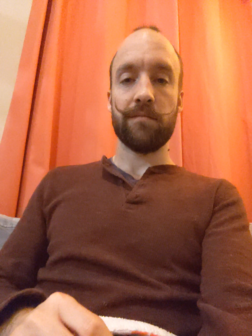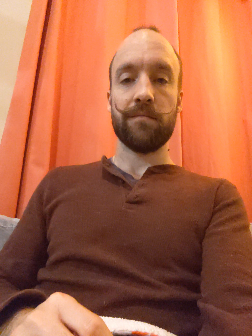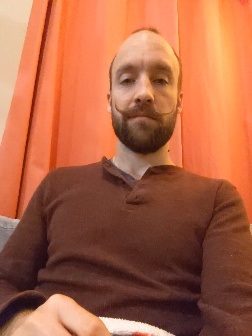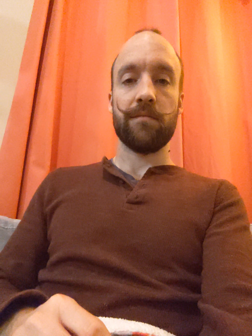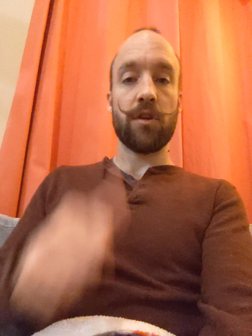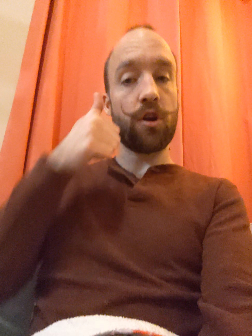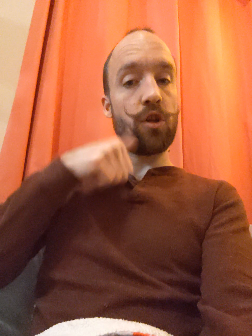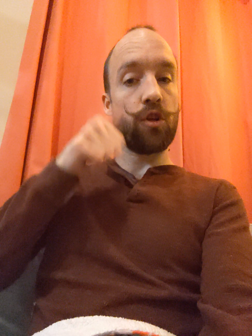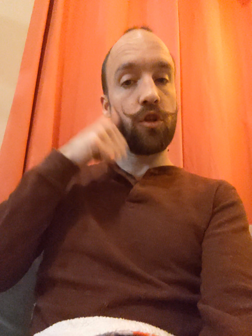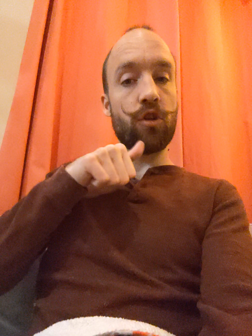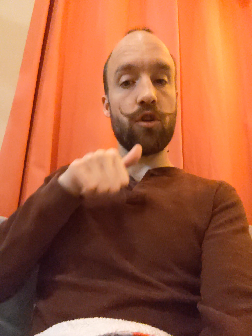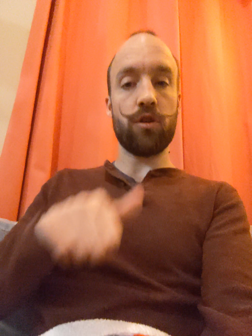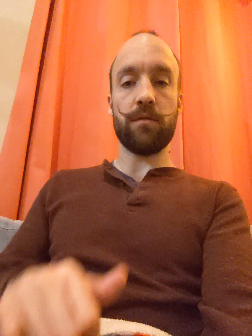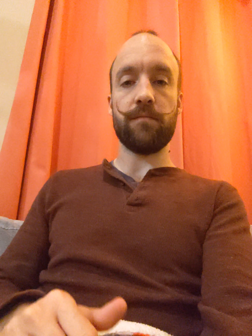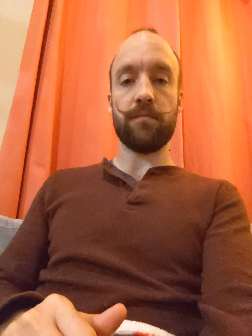girl